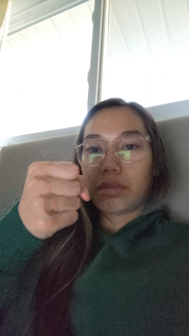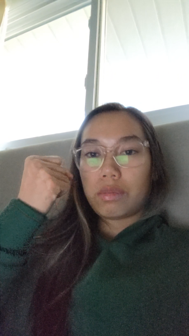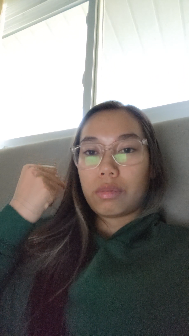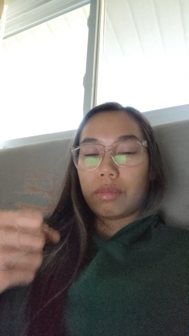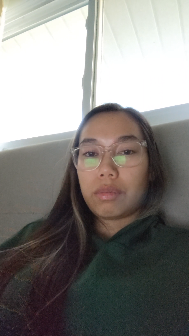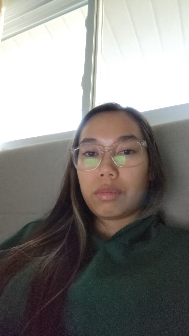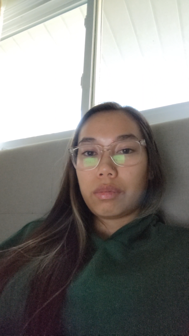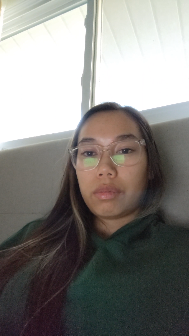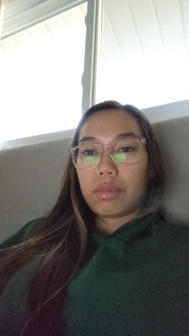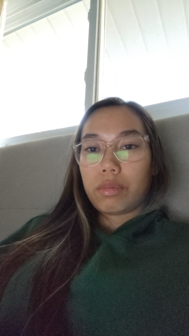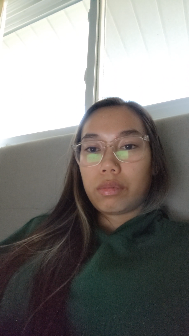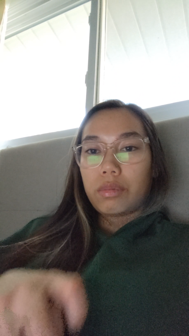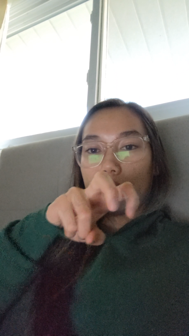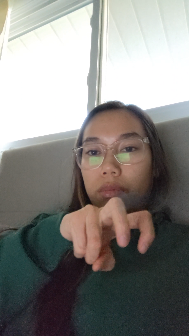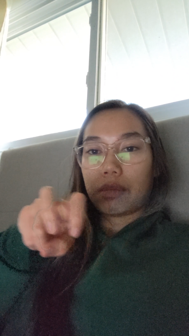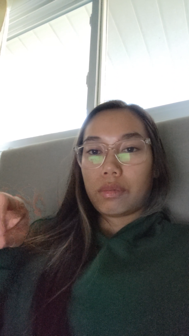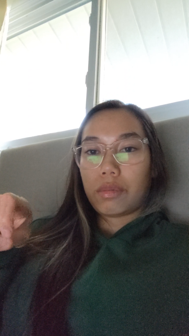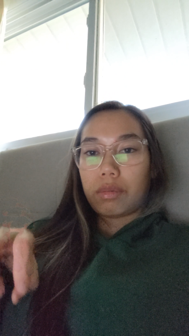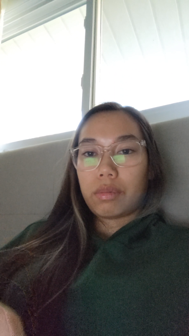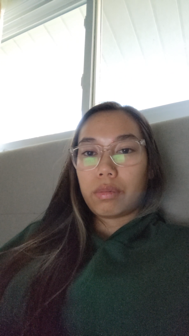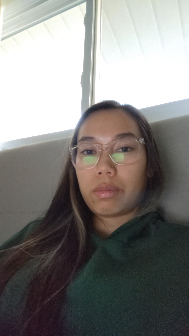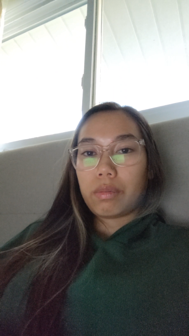couch